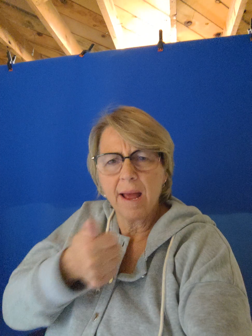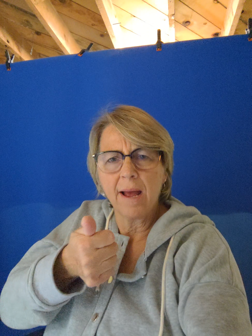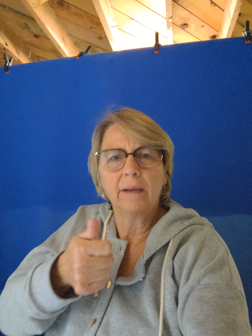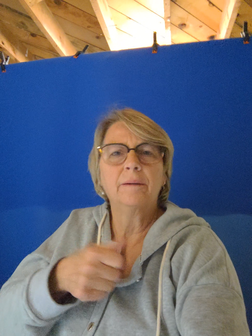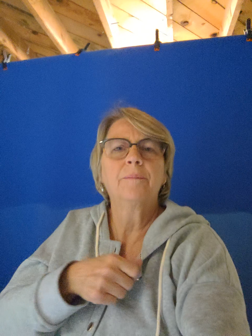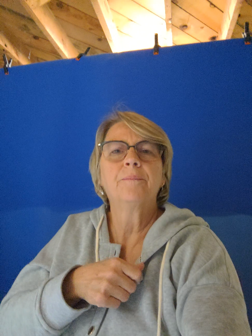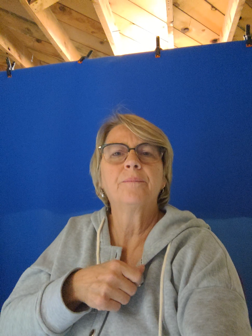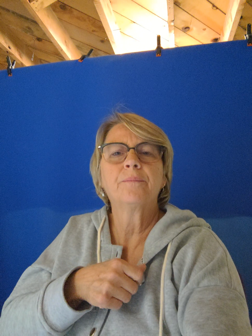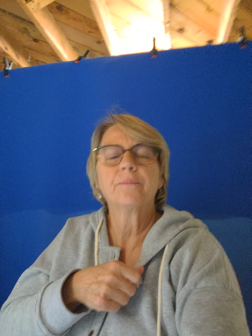hide